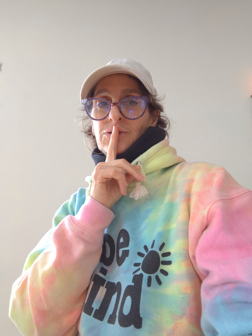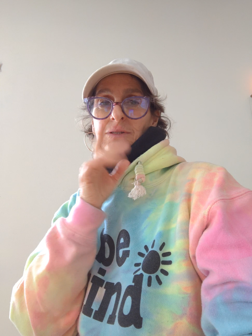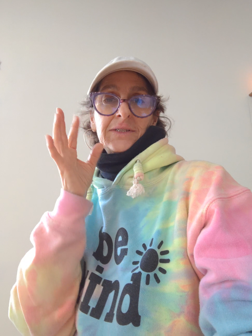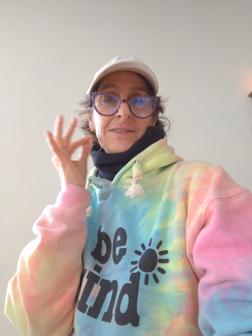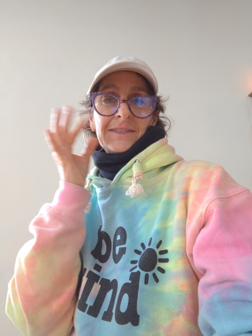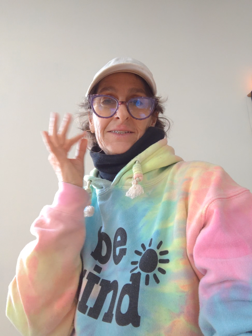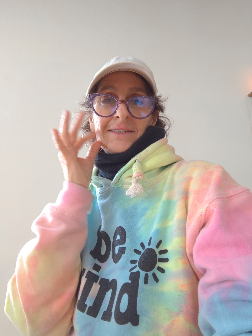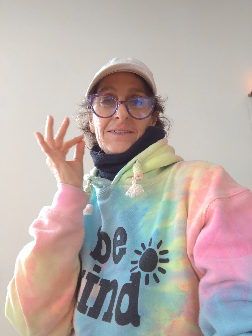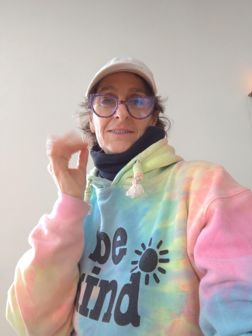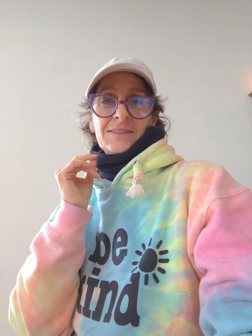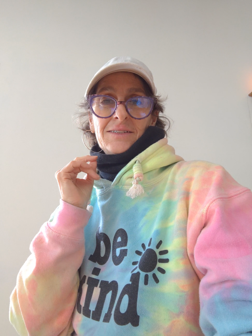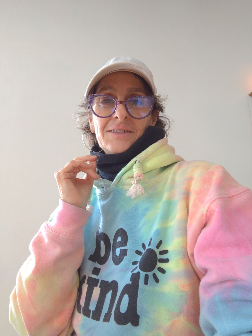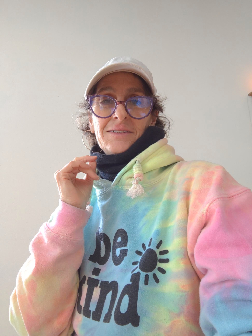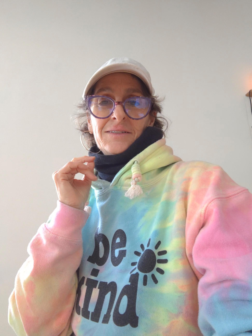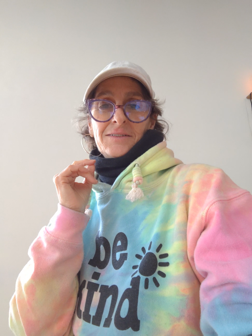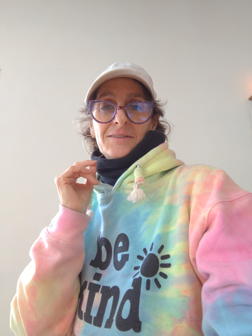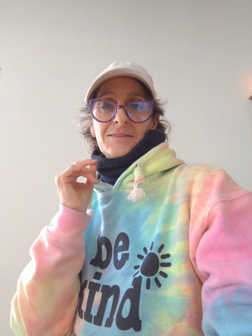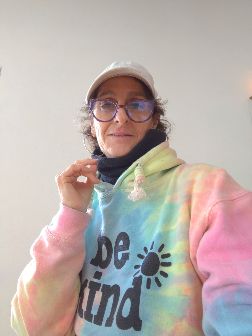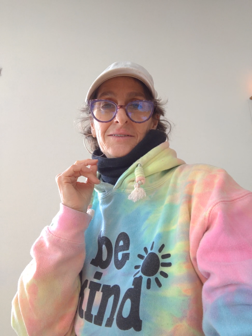kitty